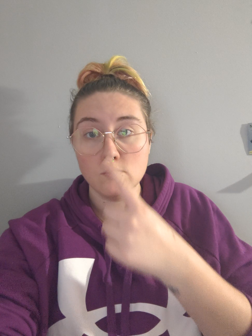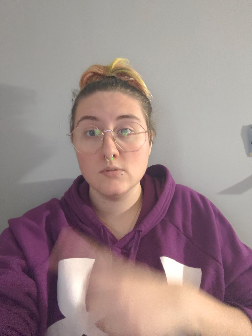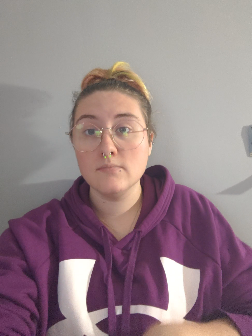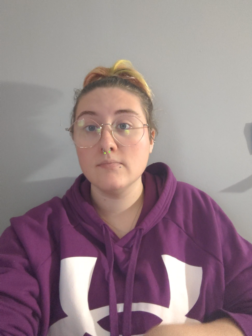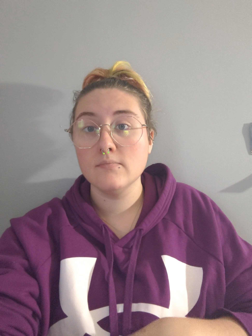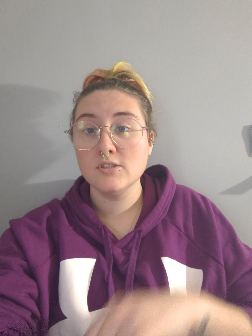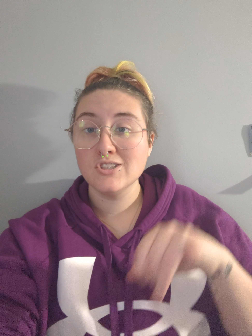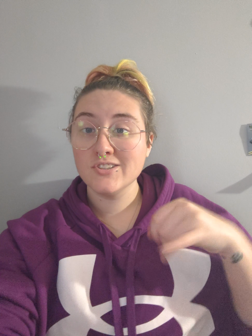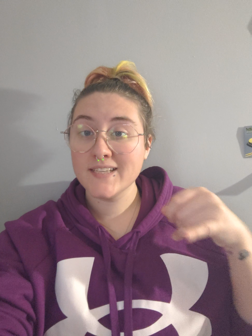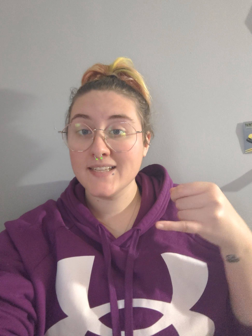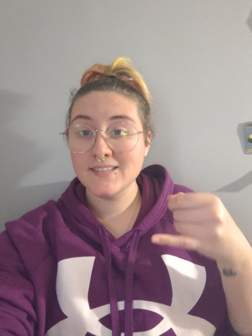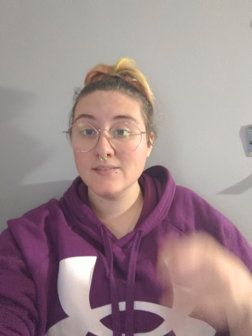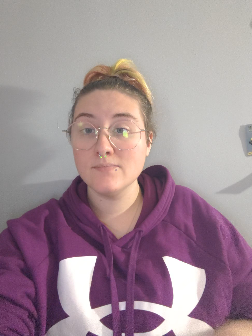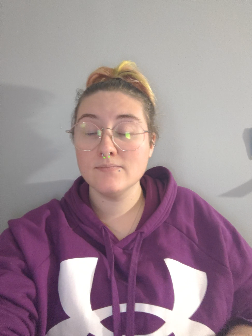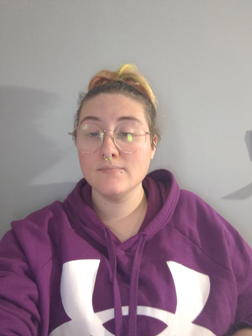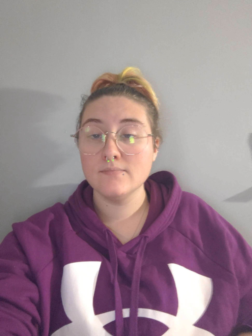jeans